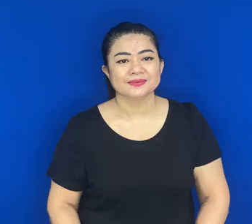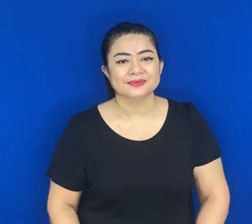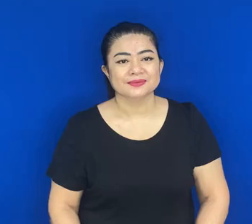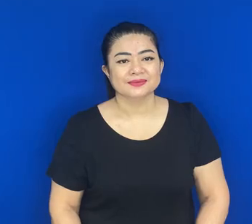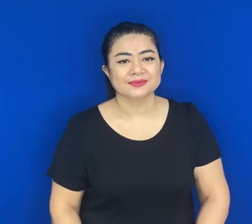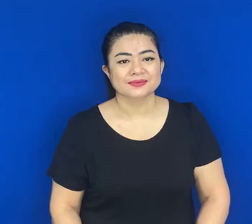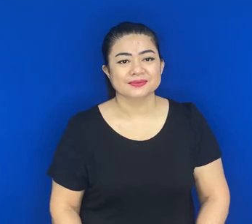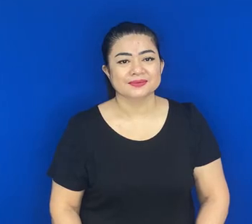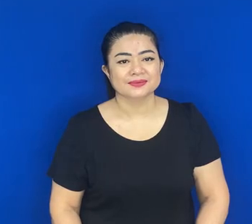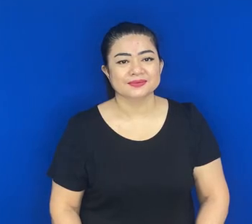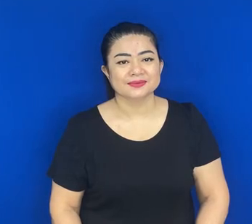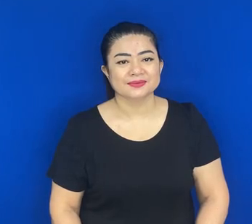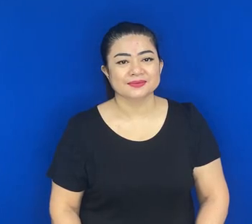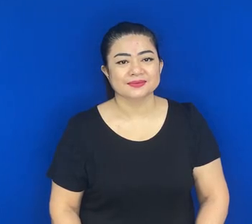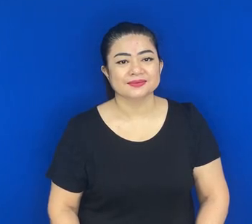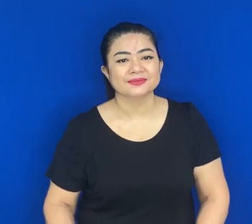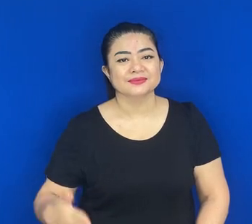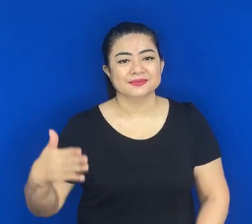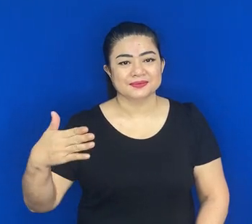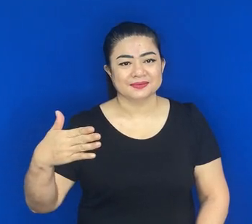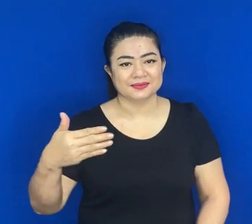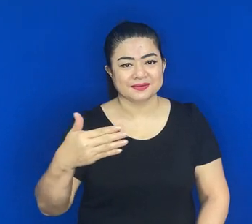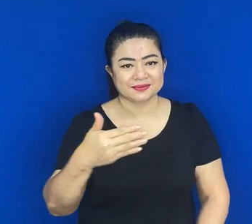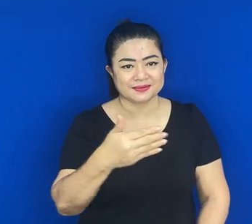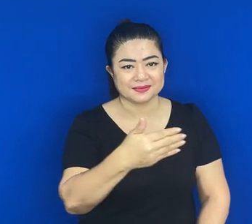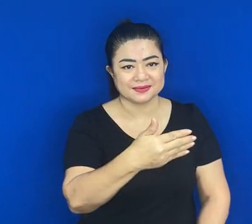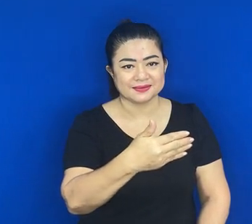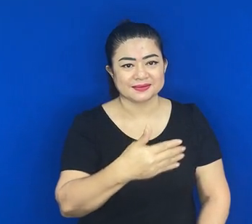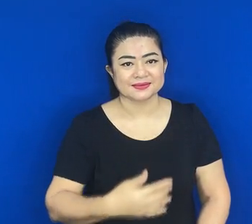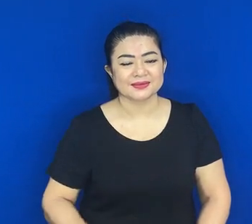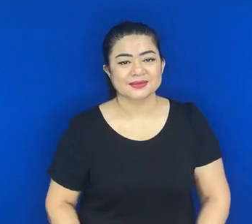fish